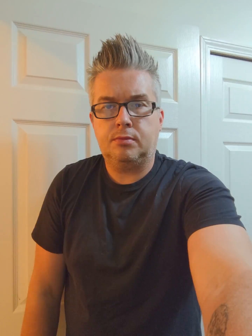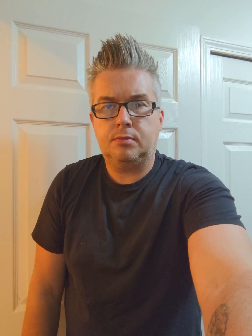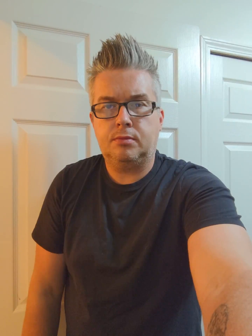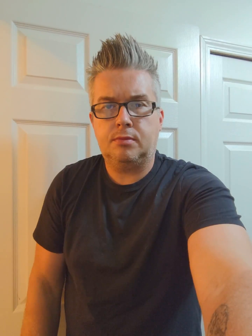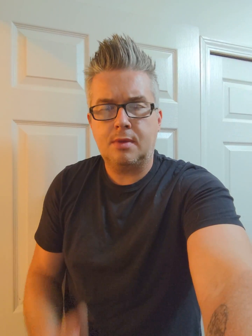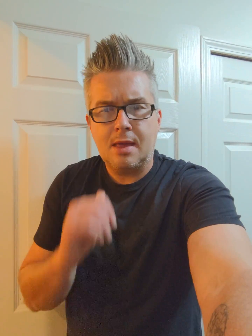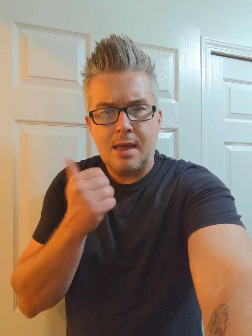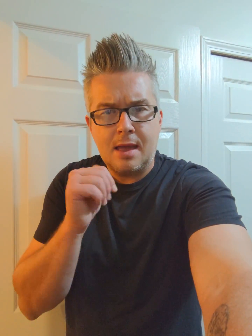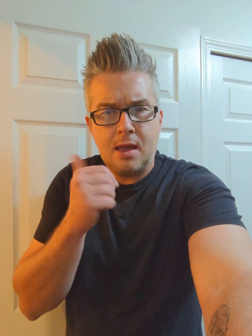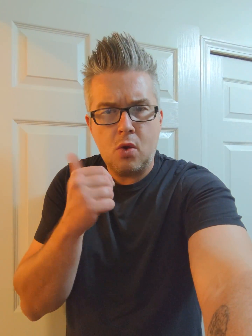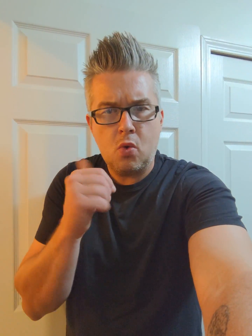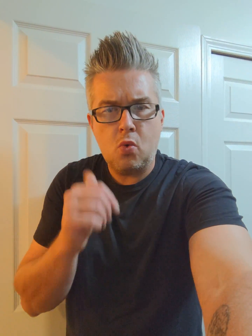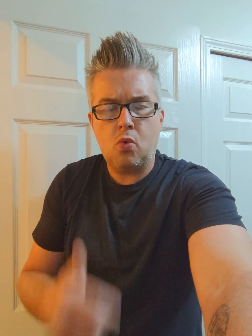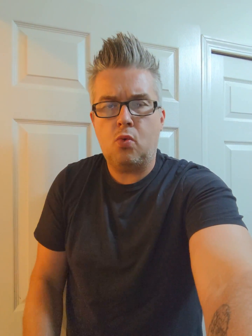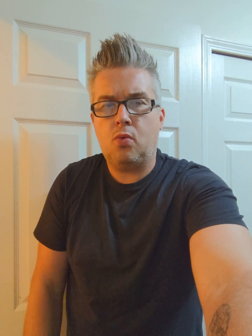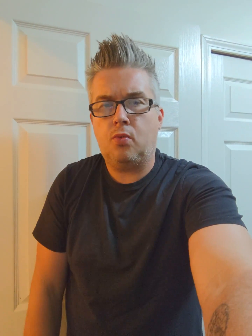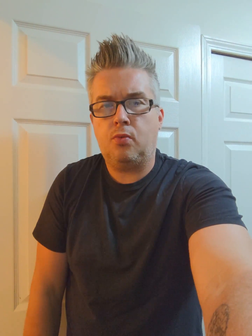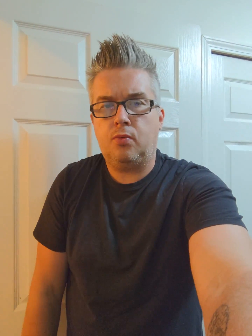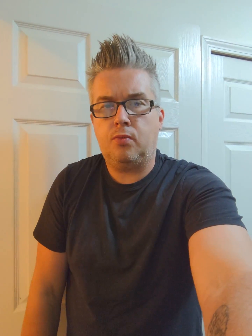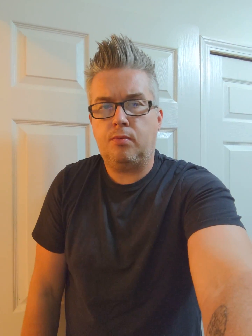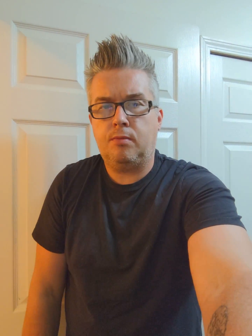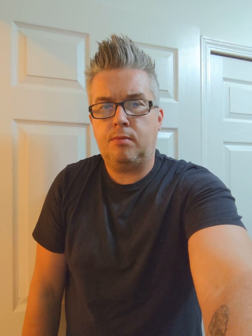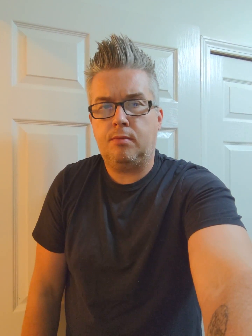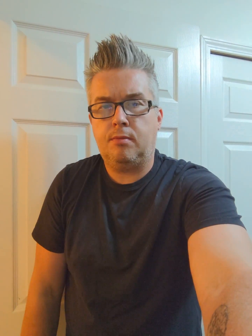how